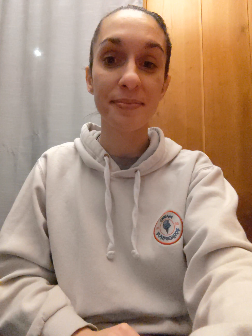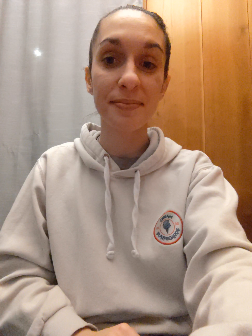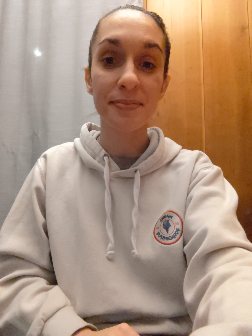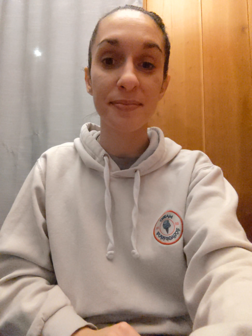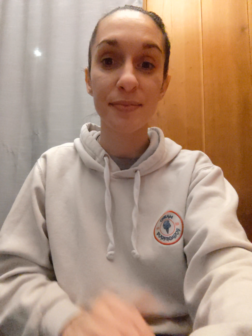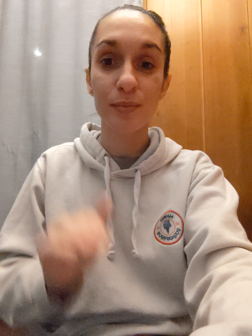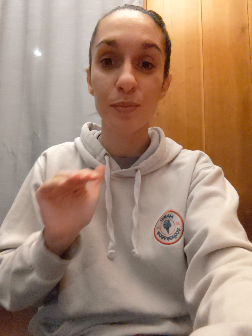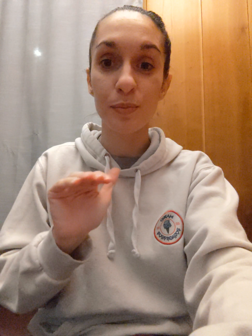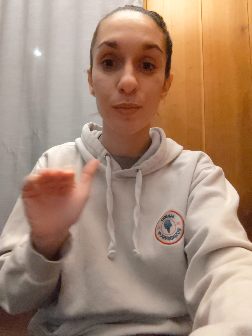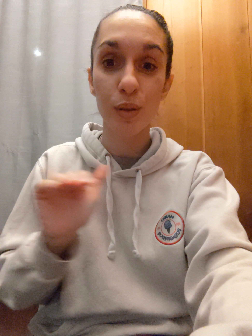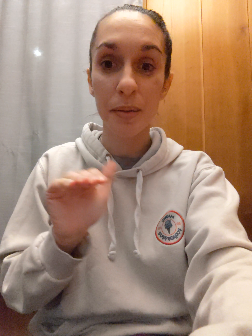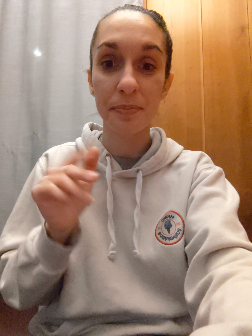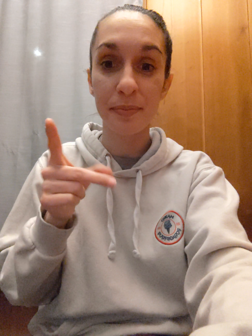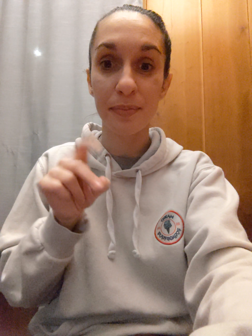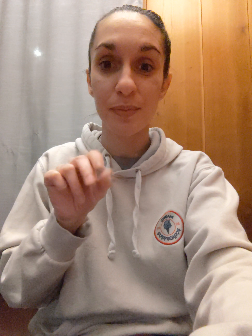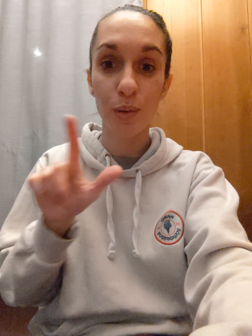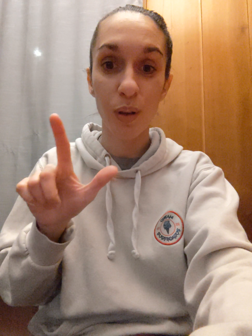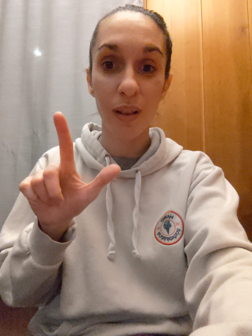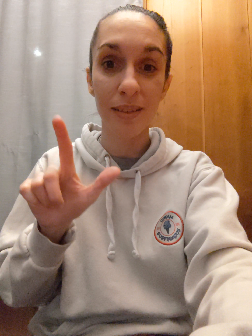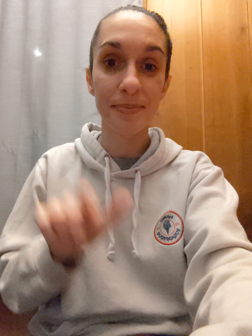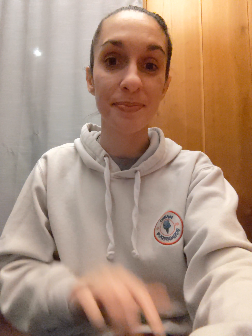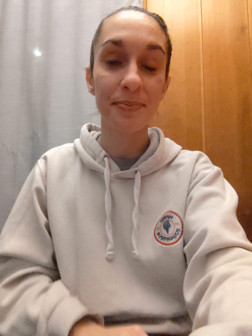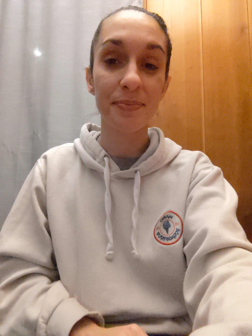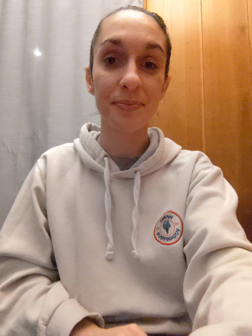pool